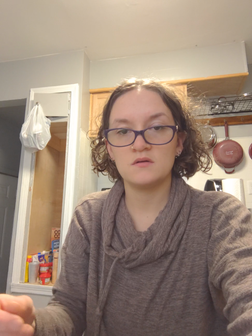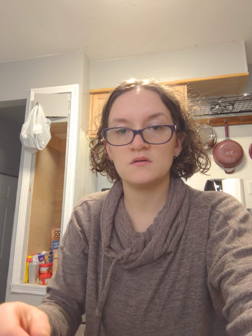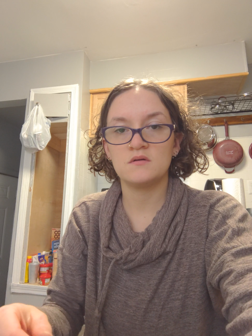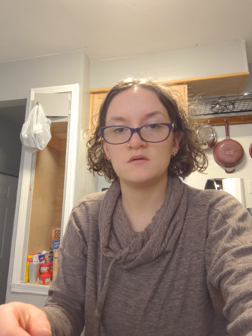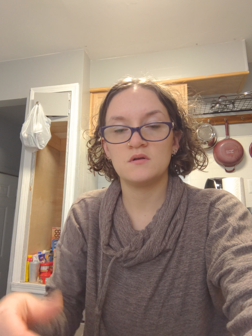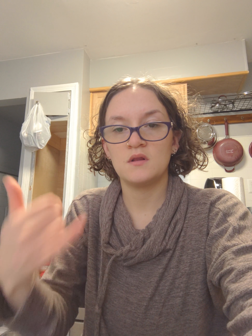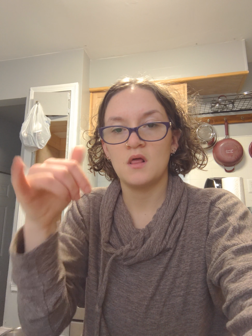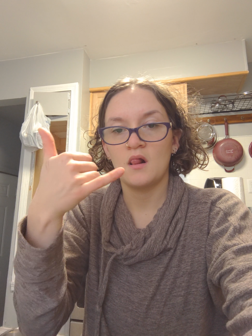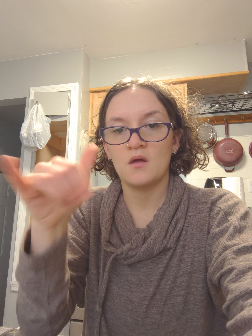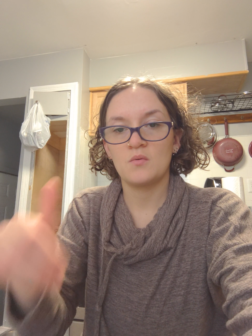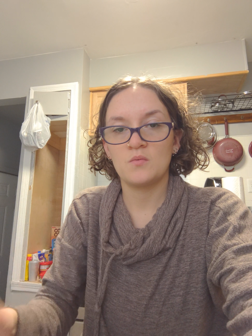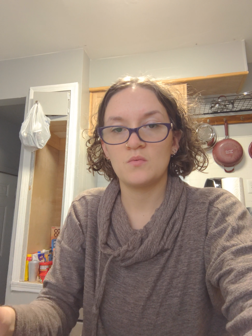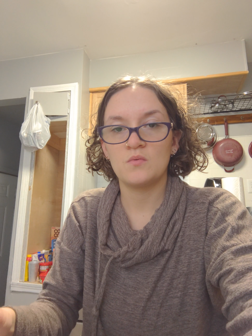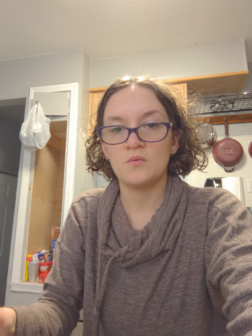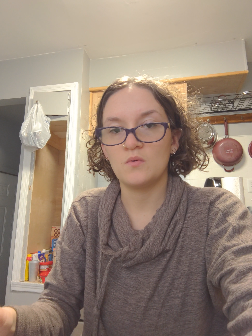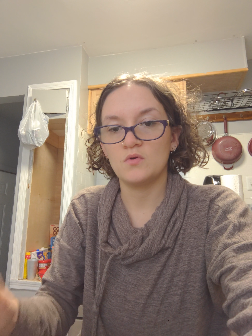yellow